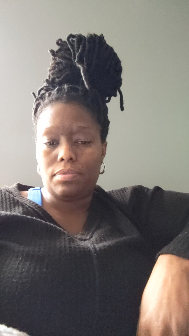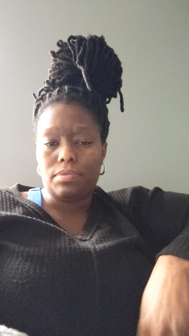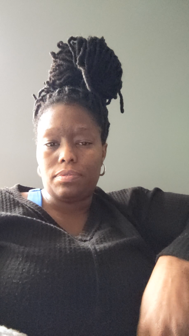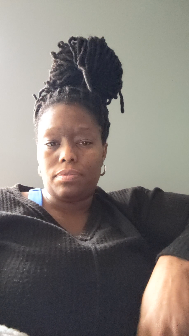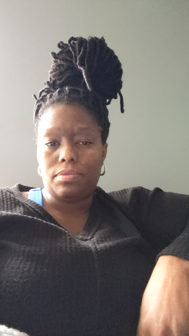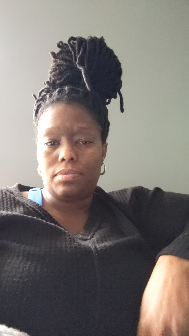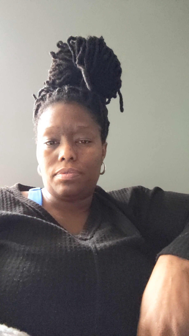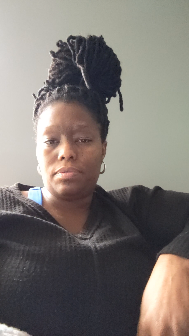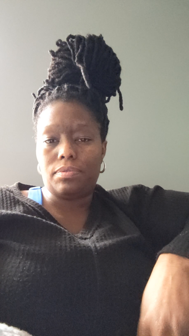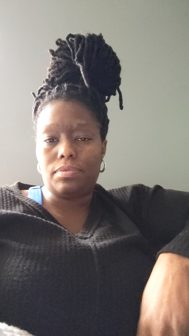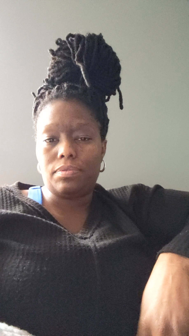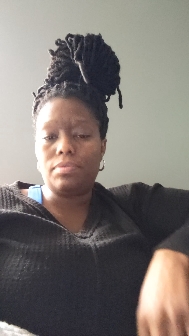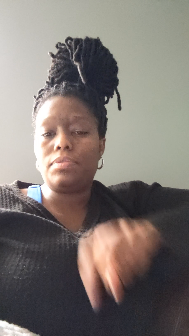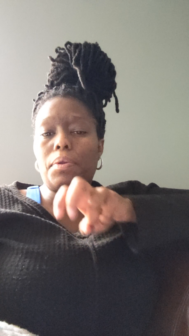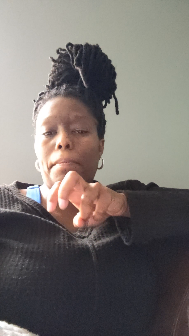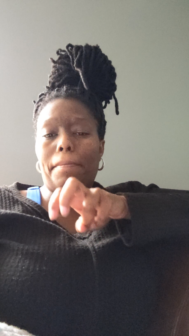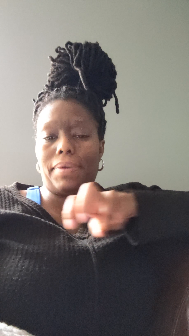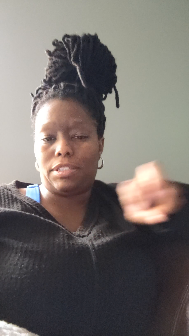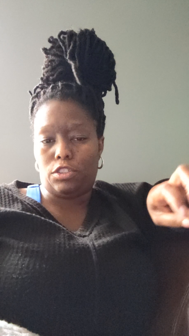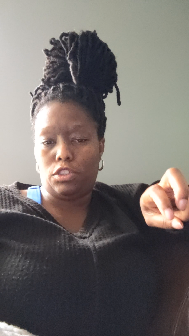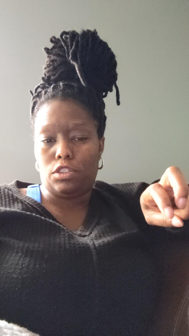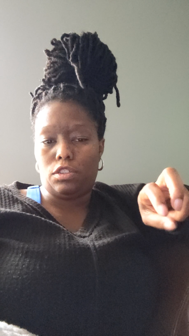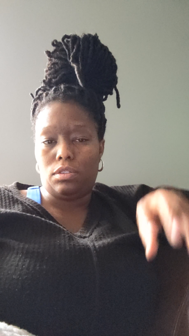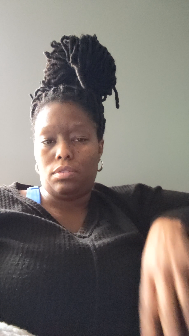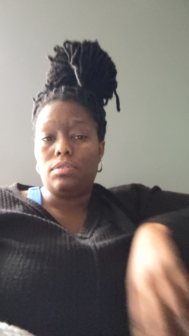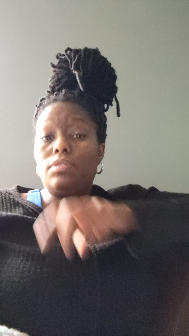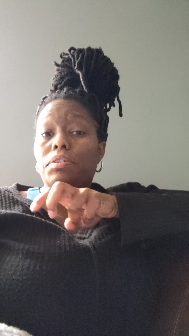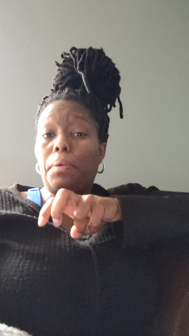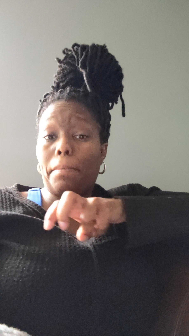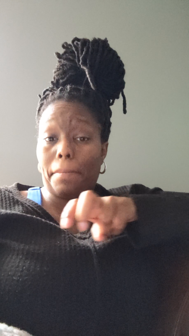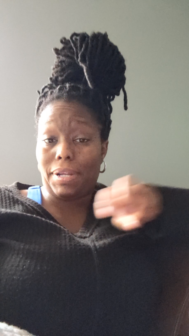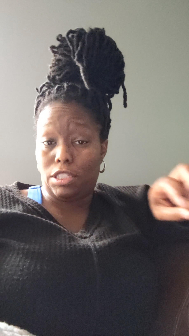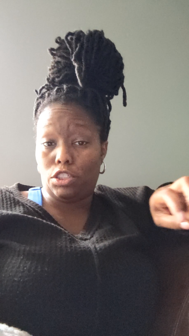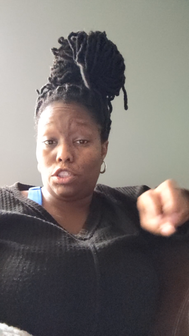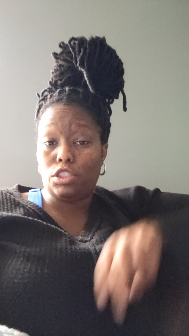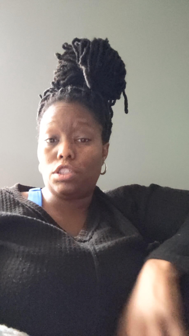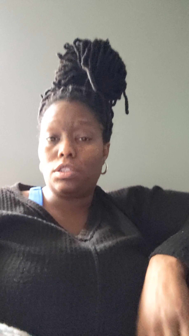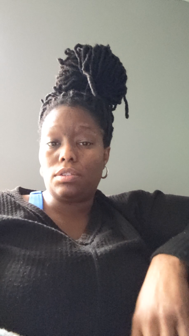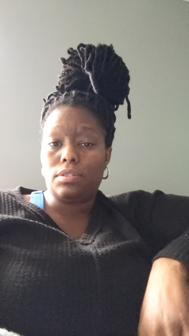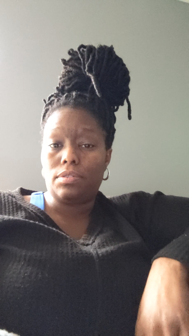bench